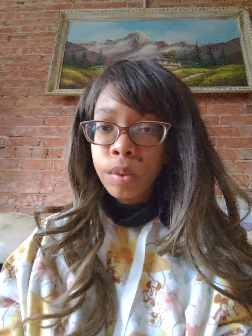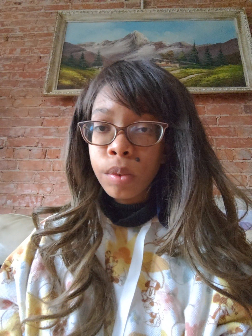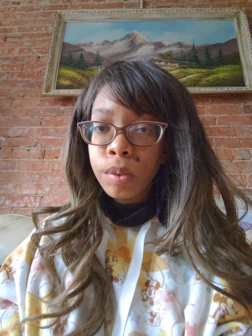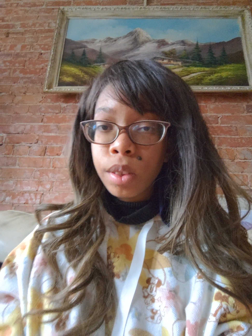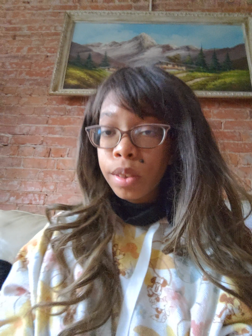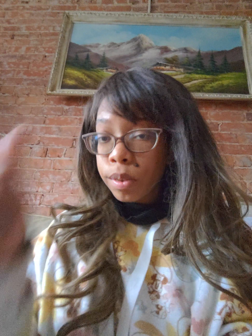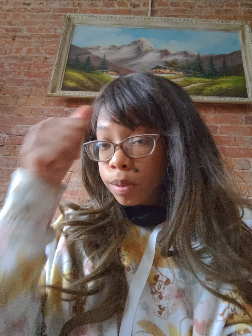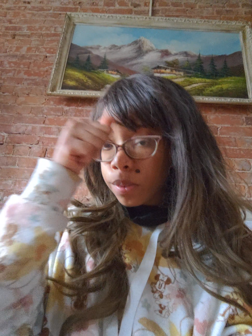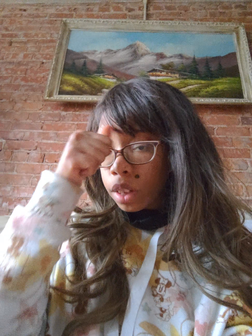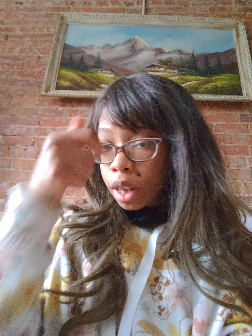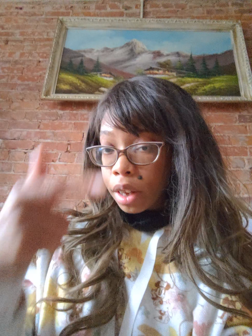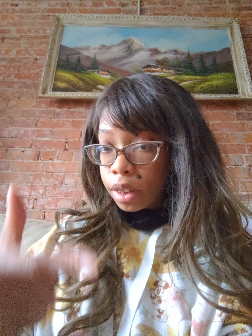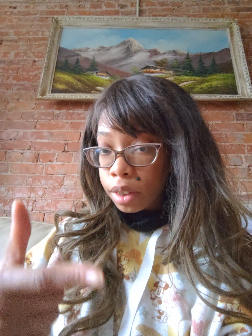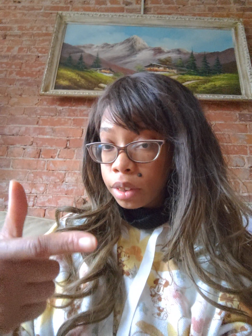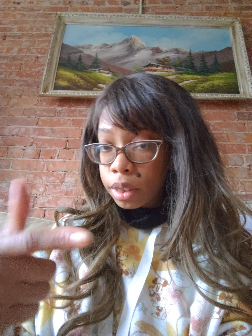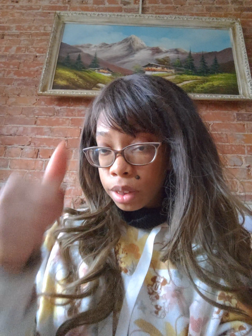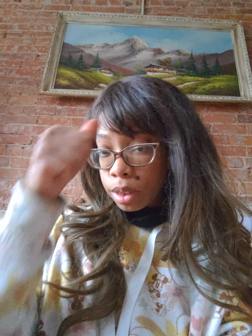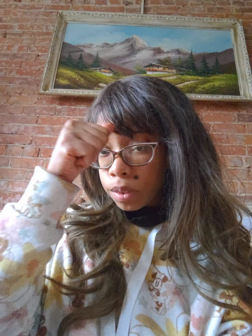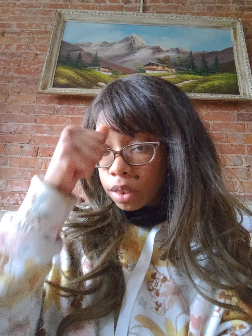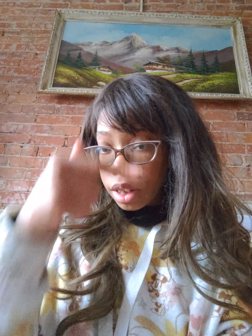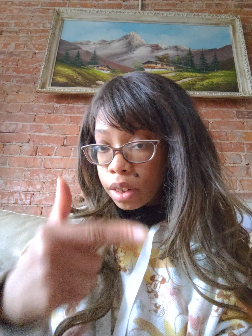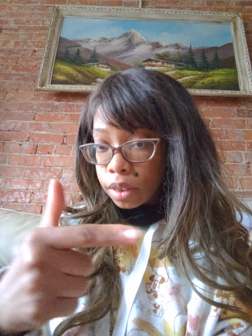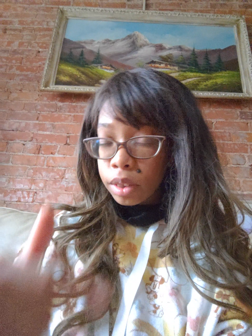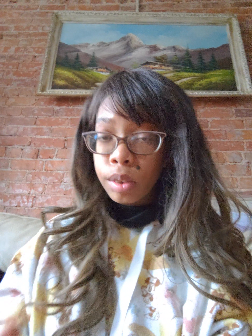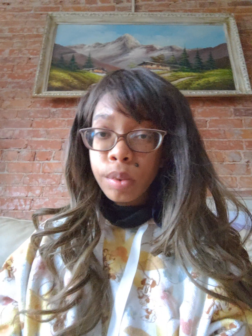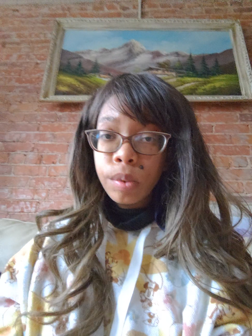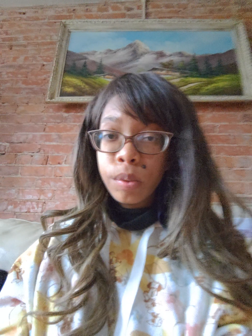brother